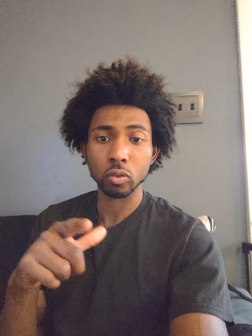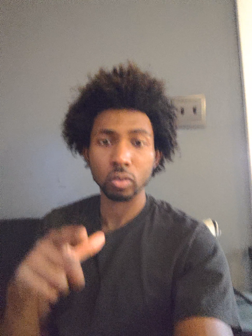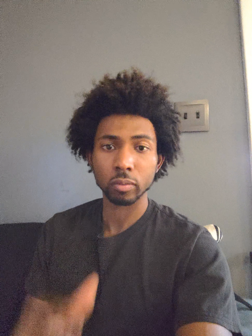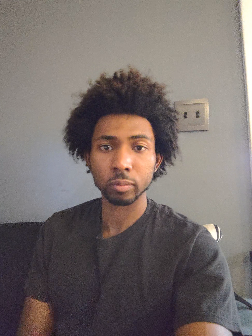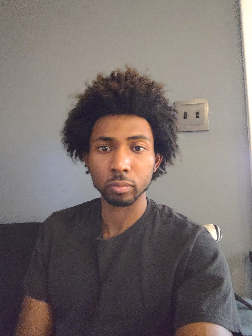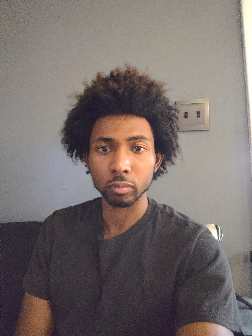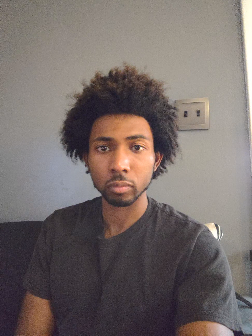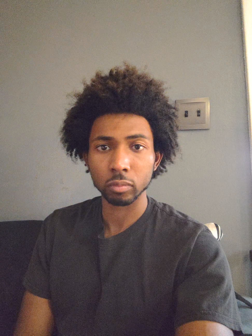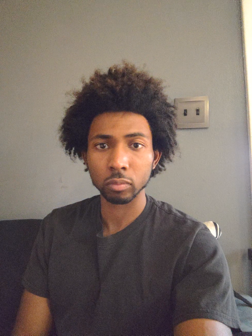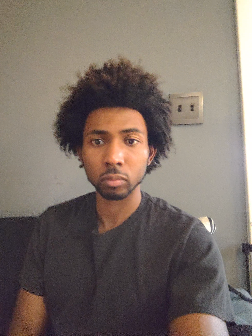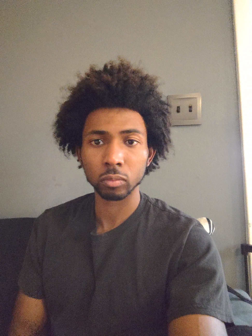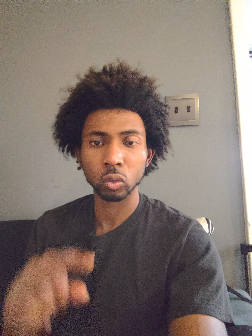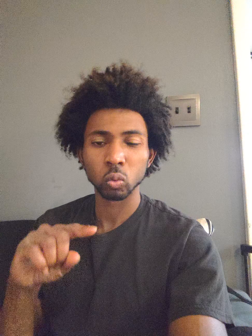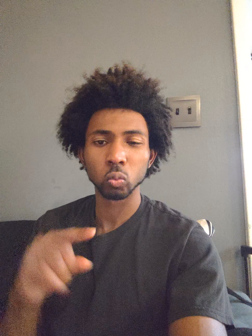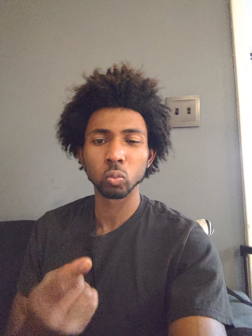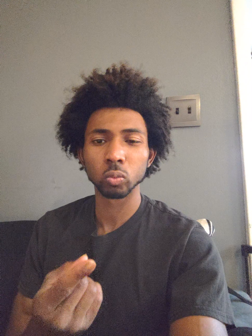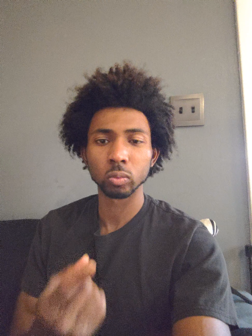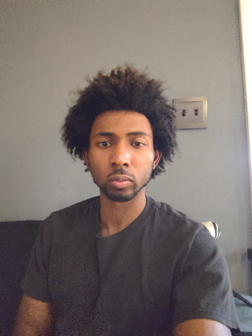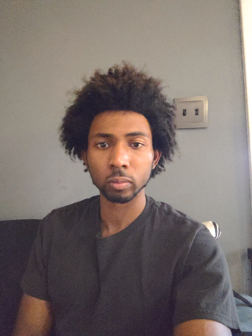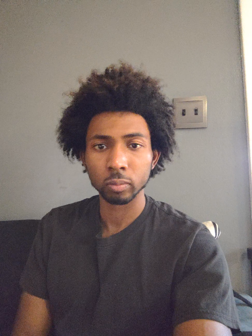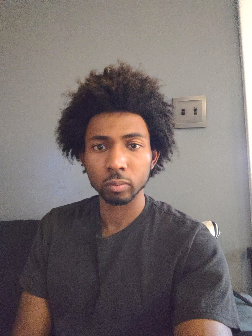hurt